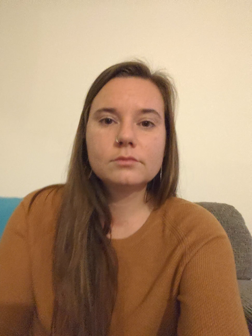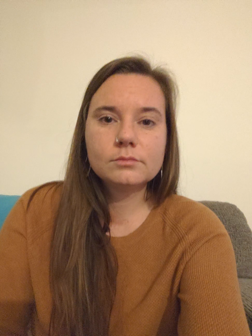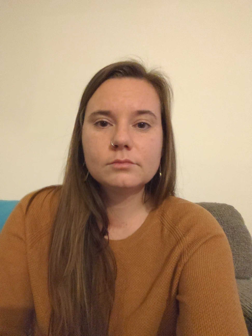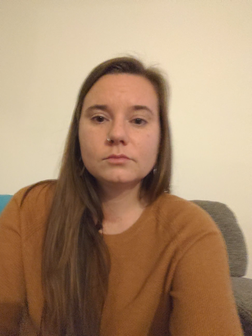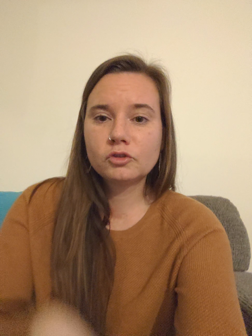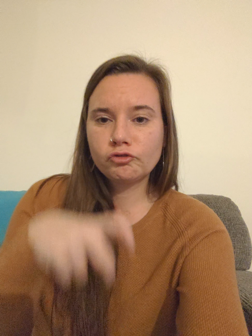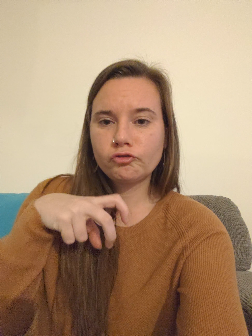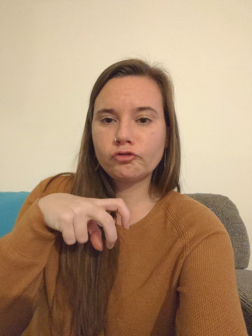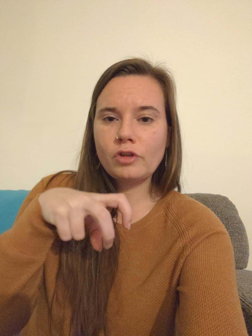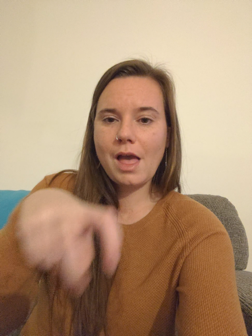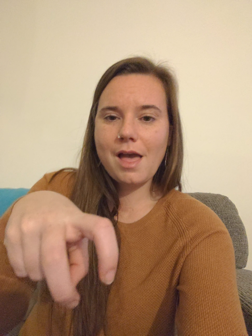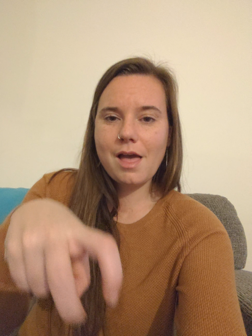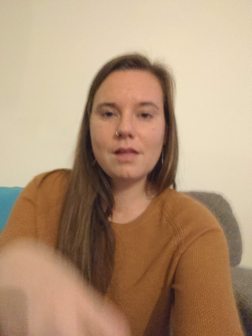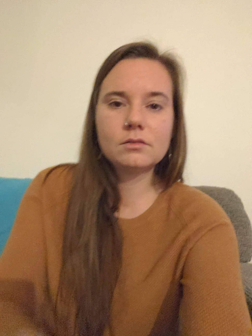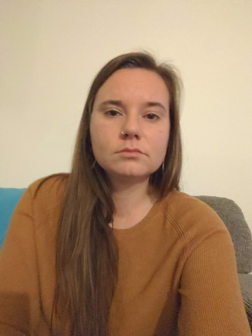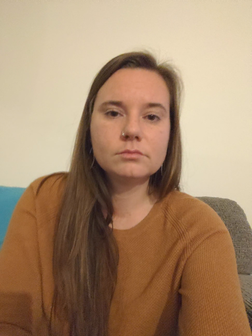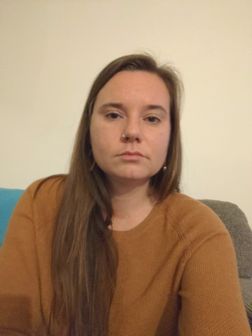ride